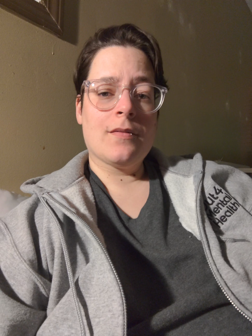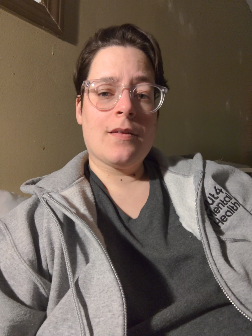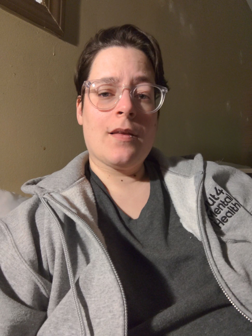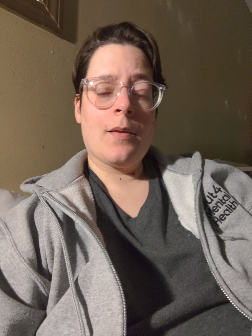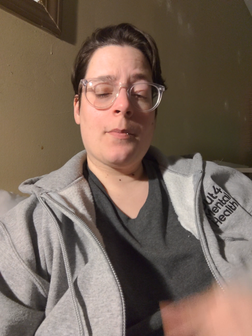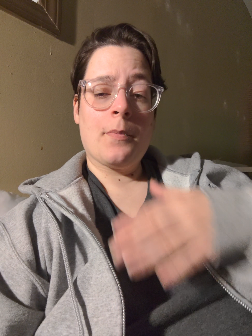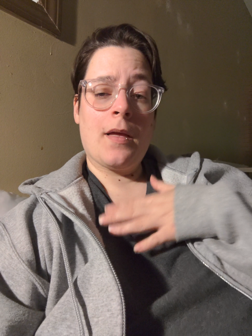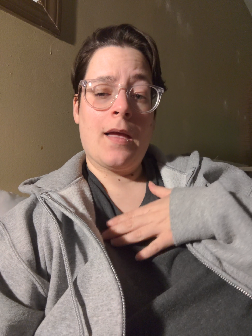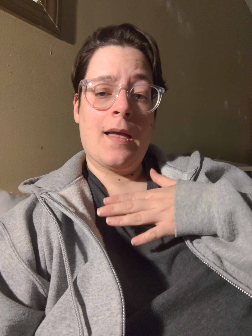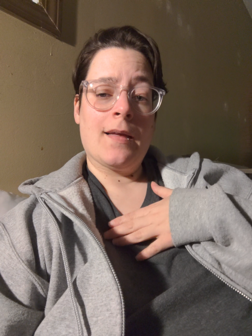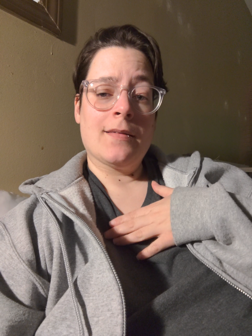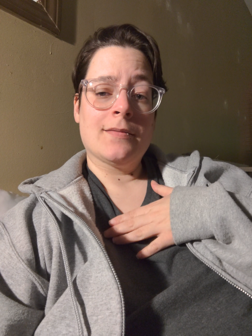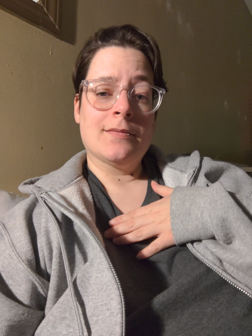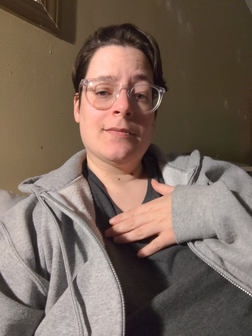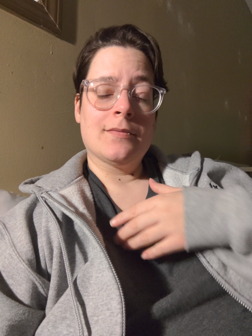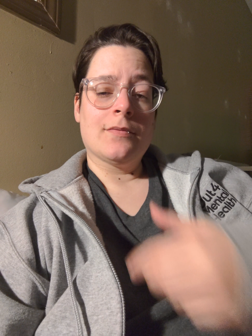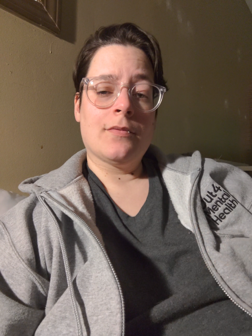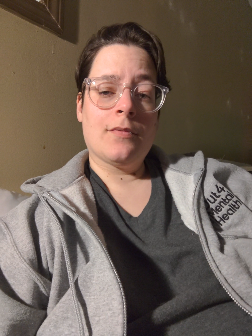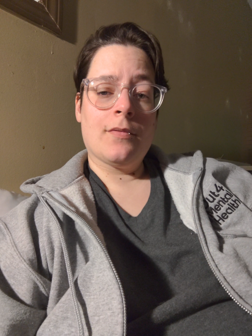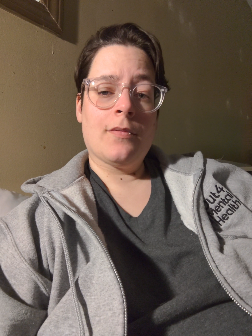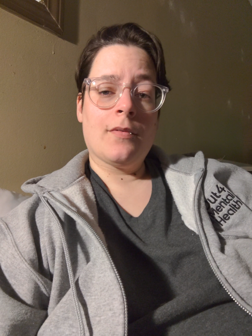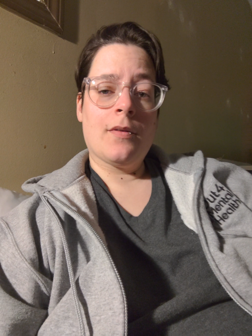my